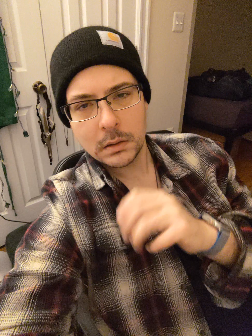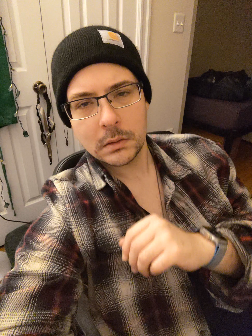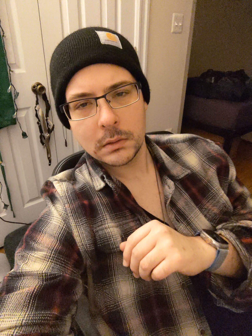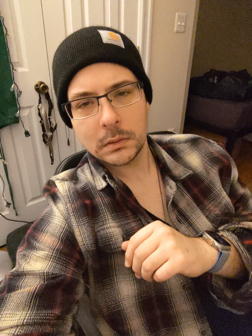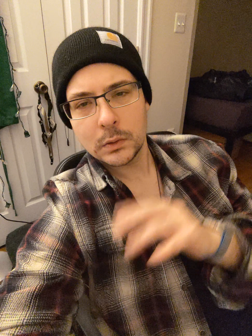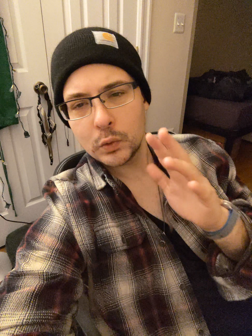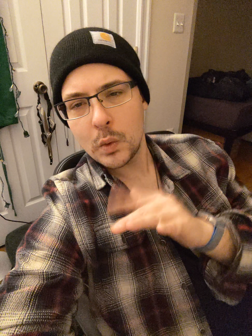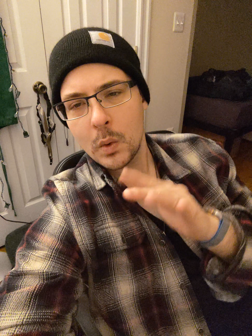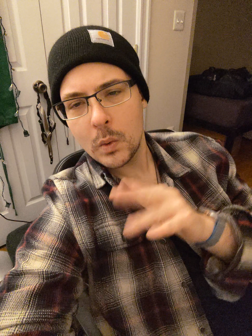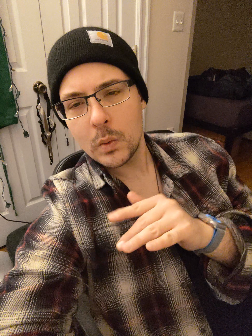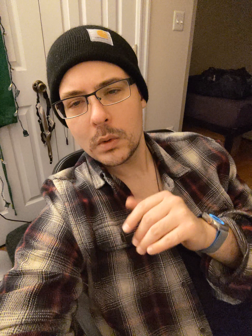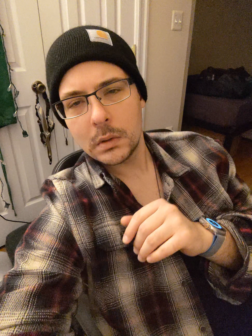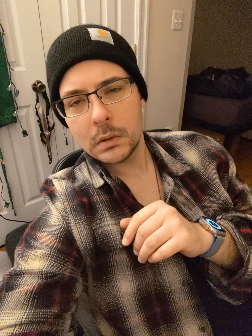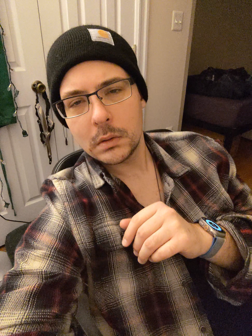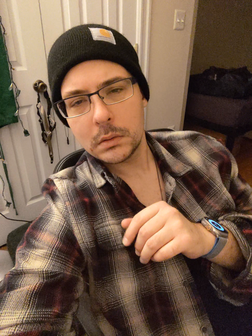snow